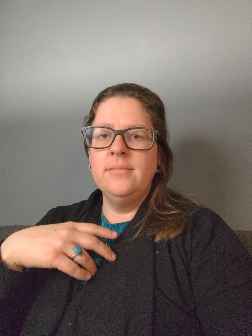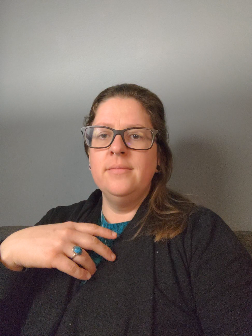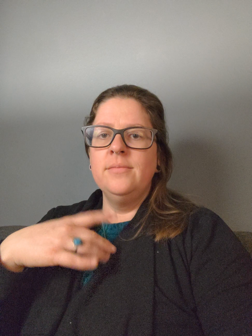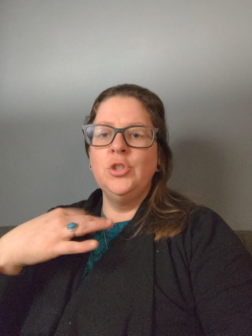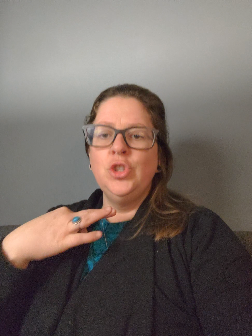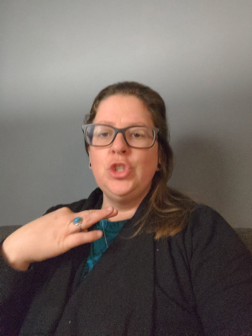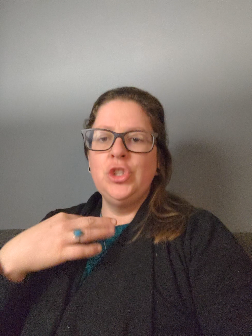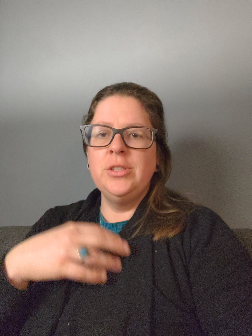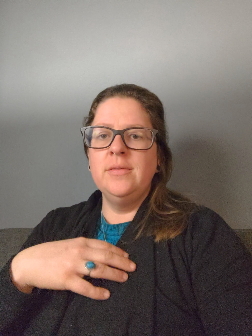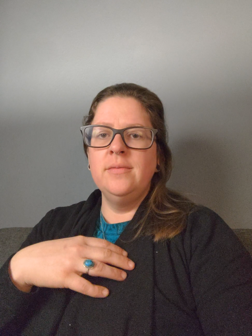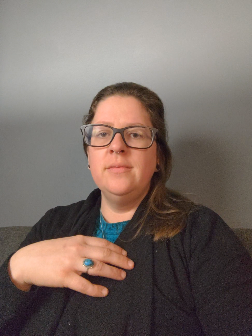shirt